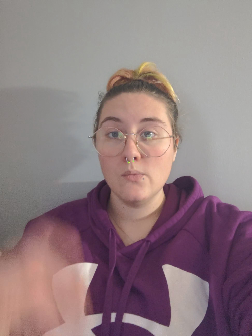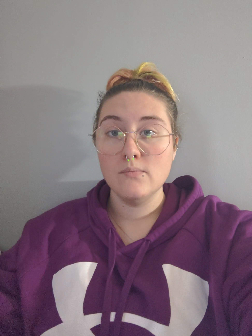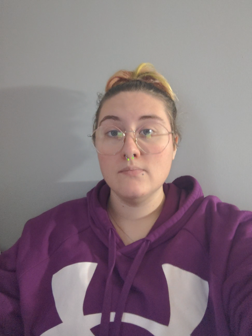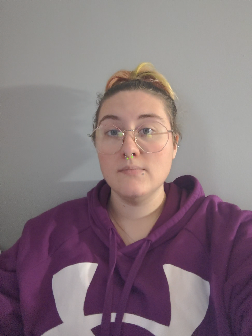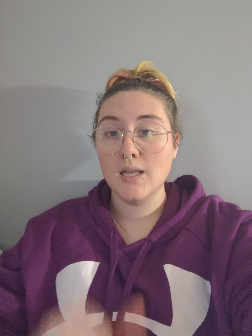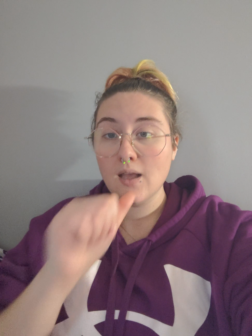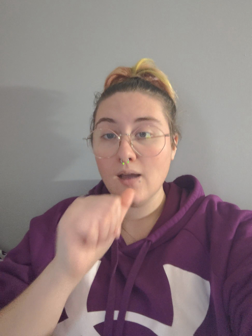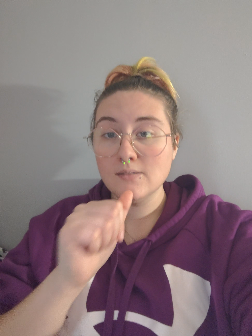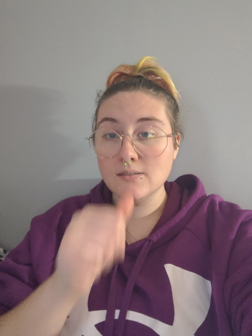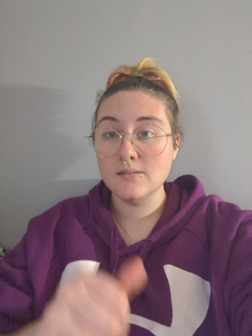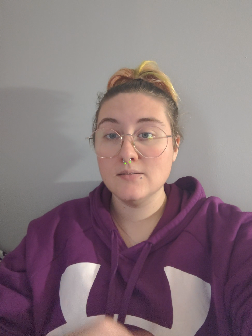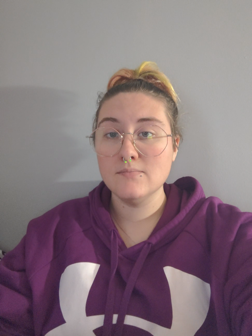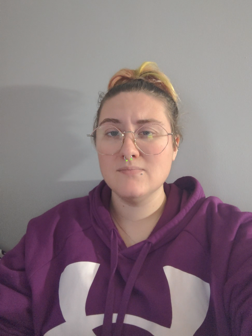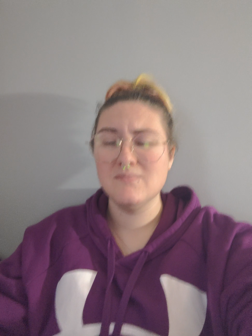nuts